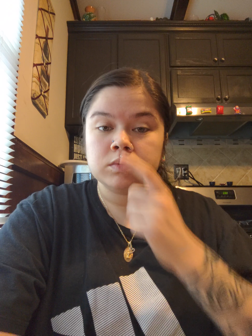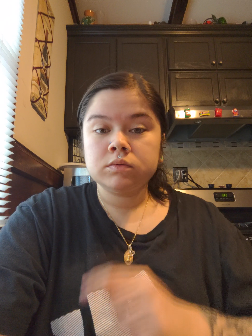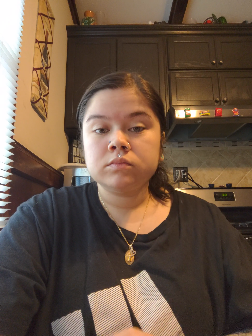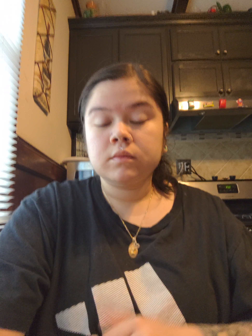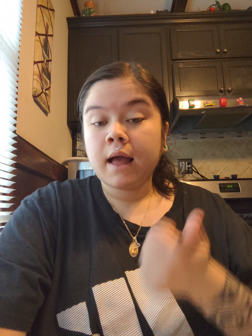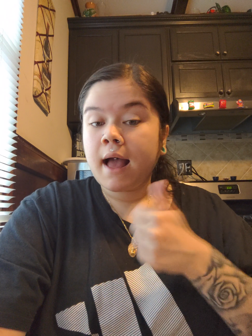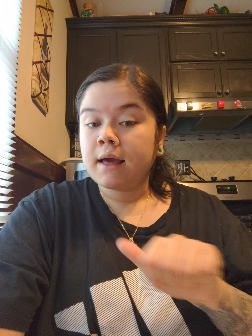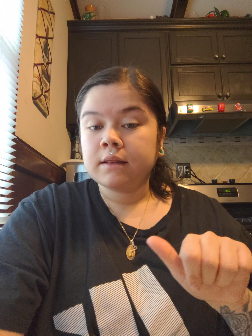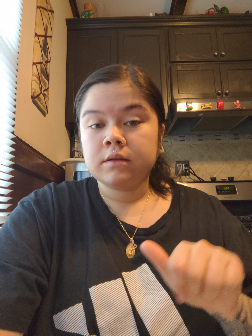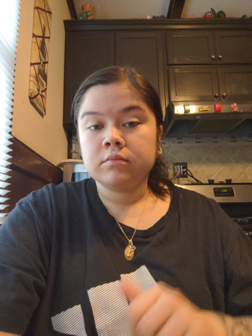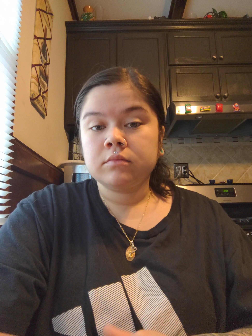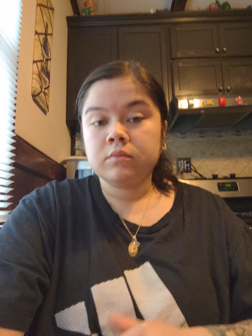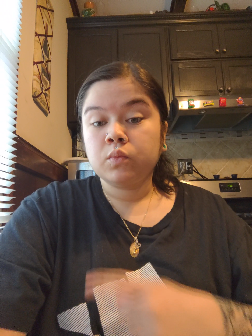any